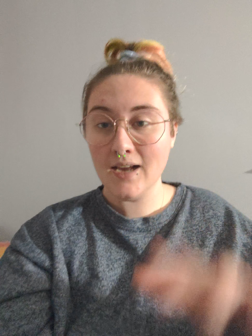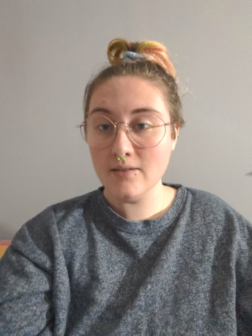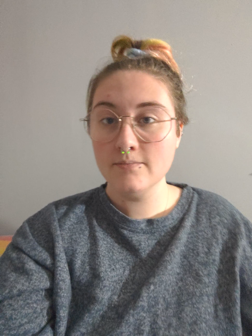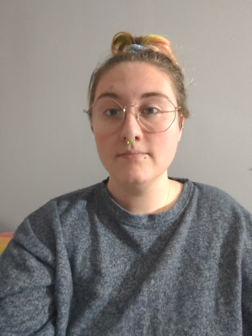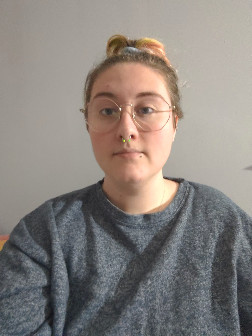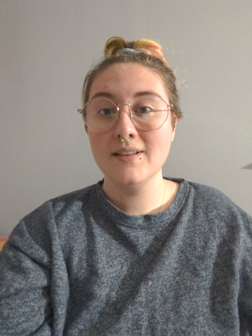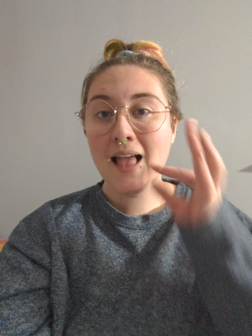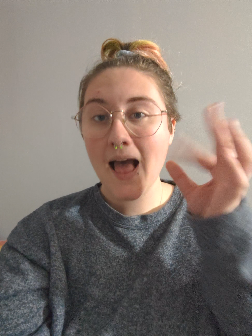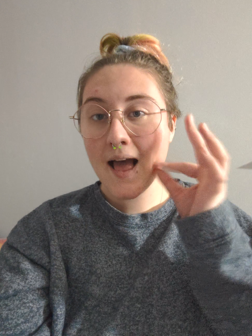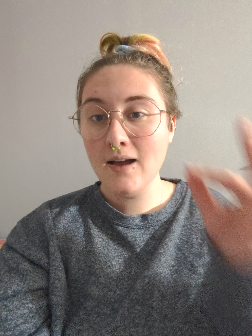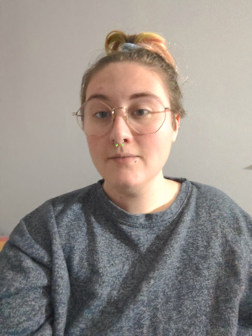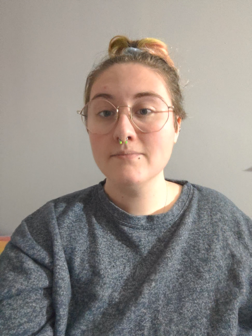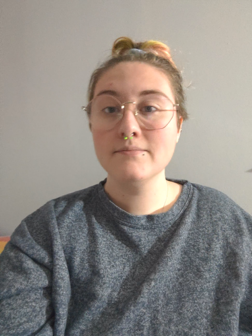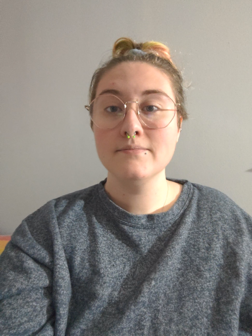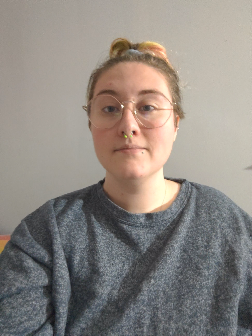cat